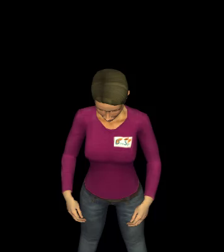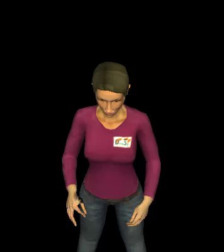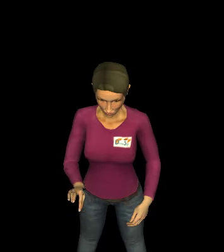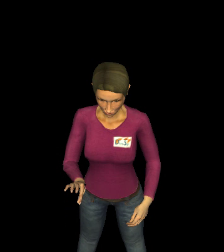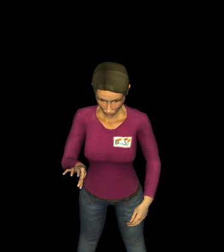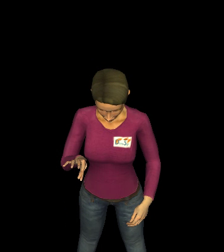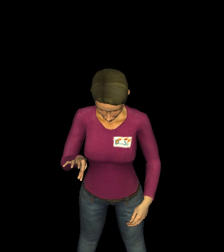أختار